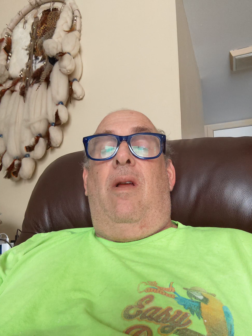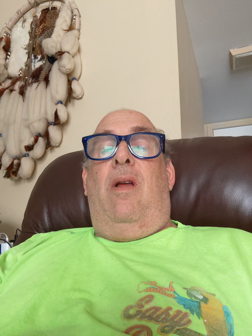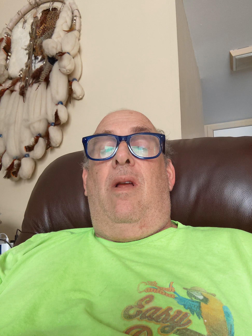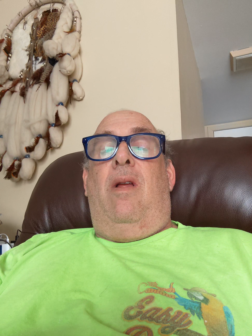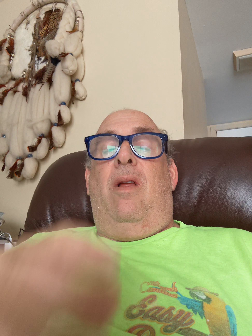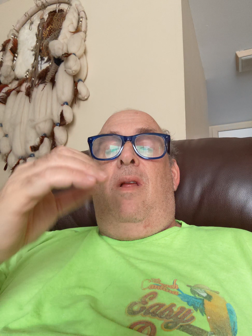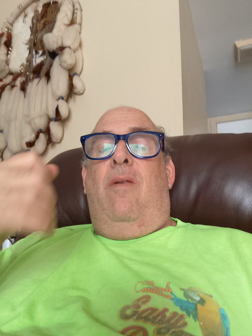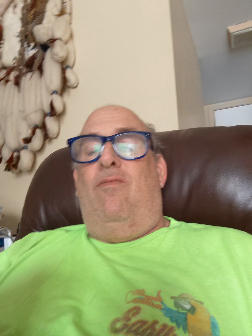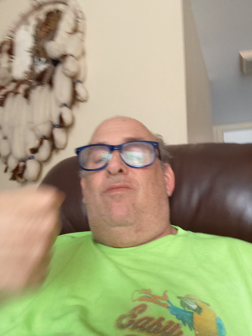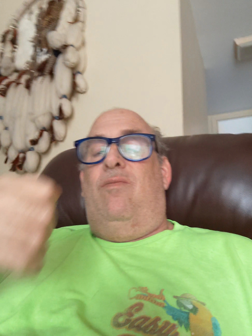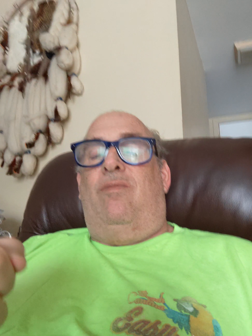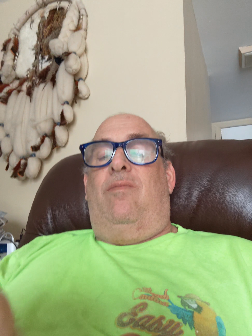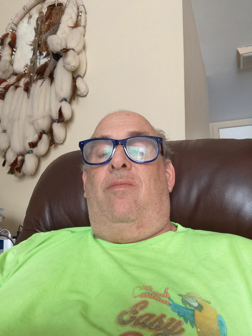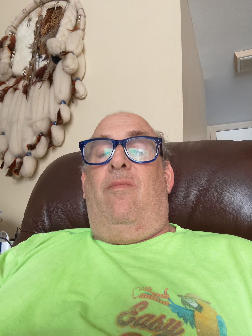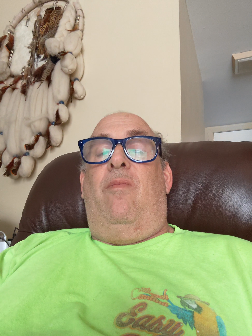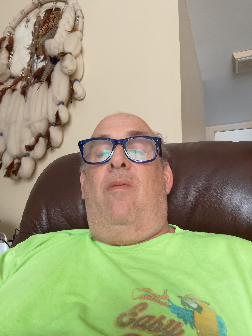car